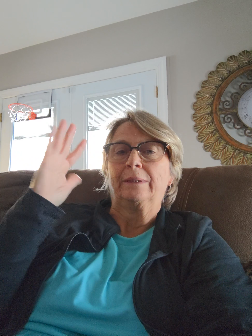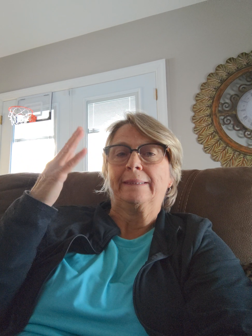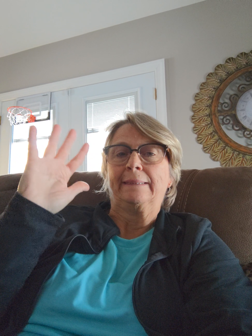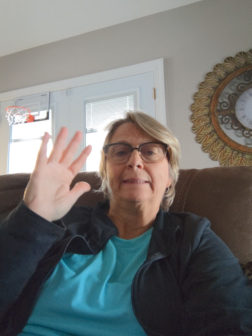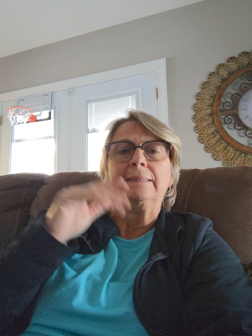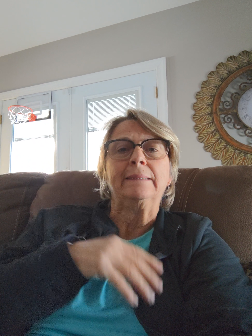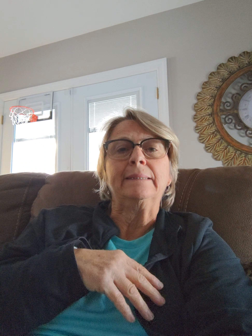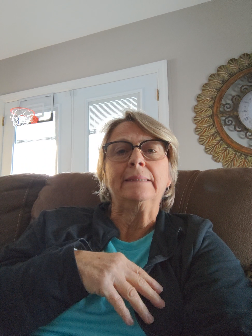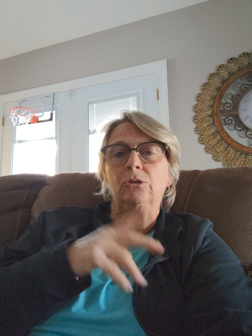tree